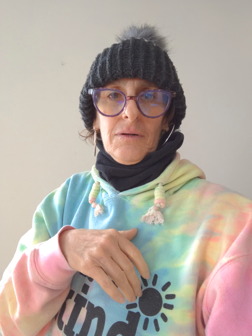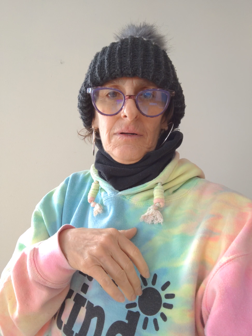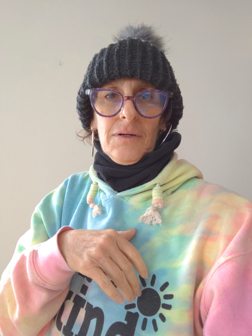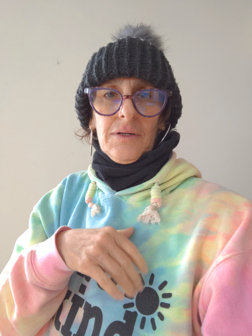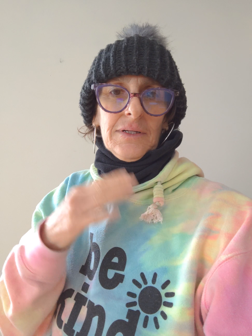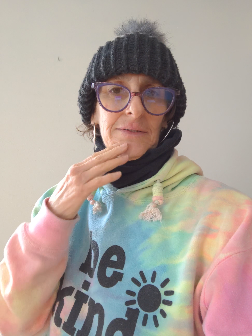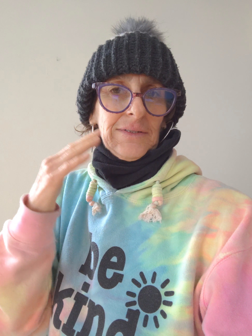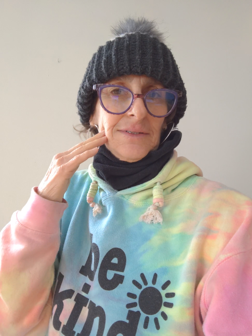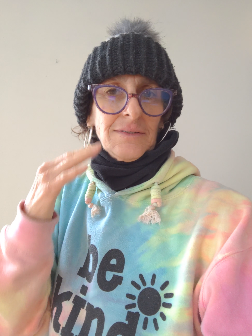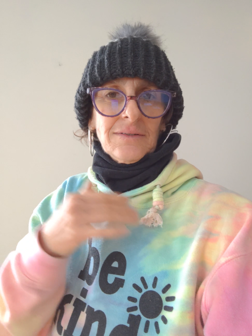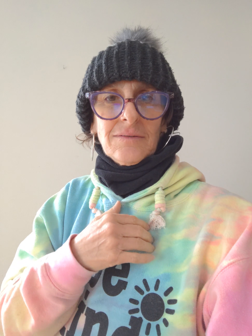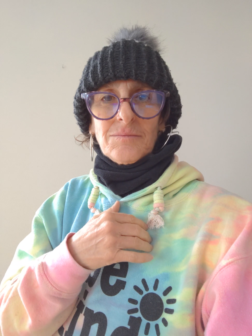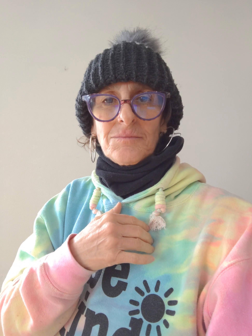kiss